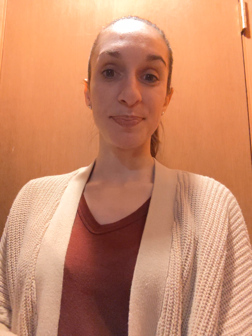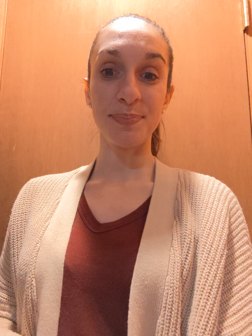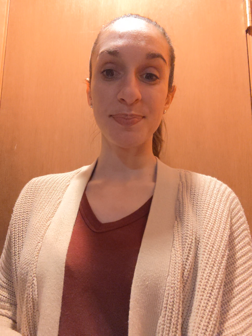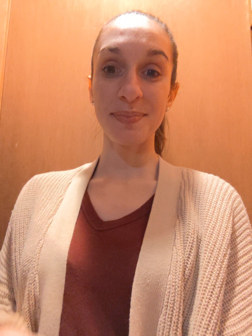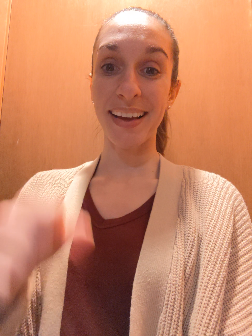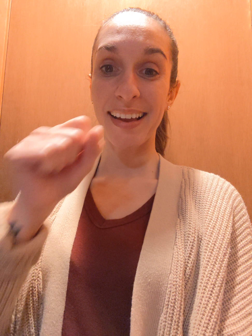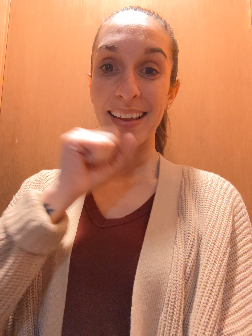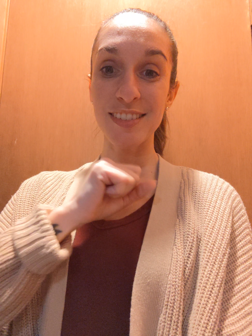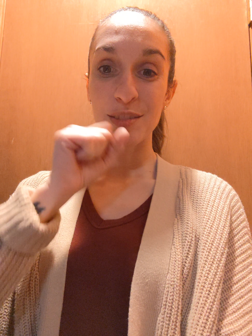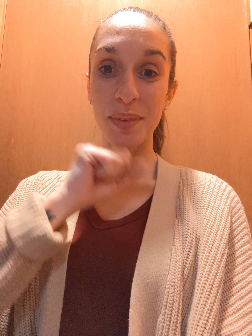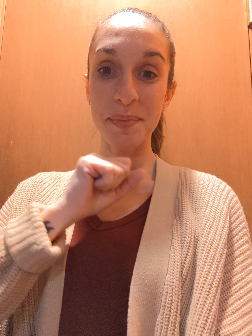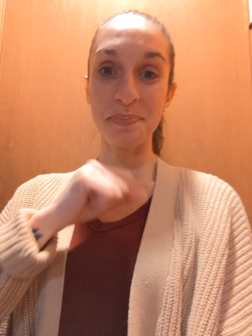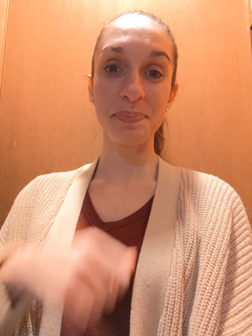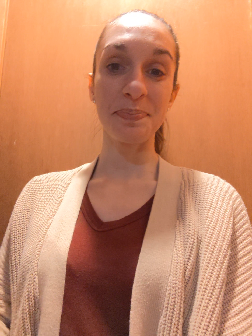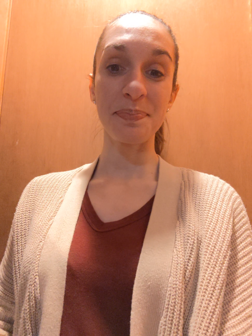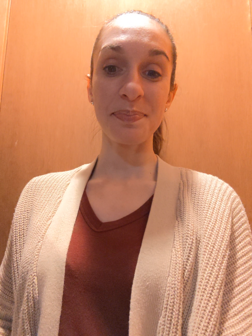ice cream